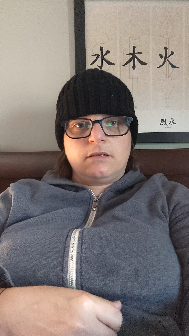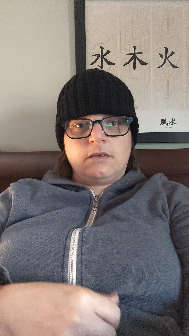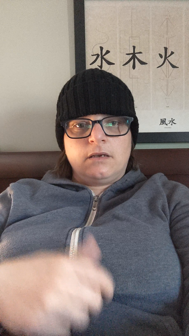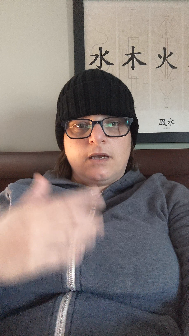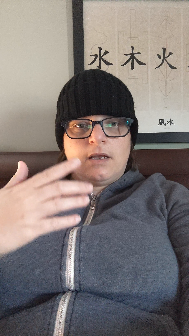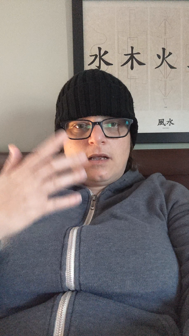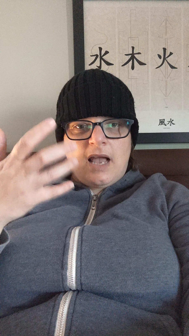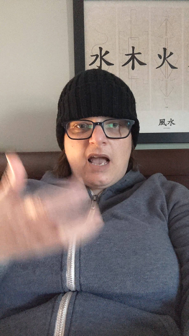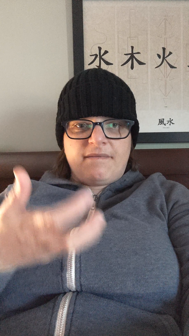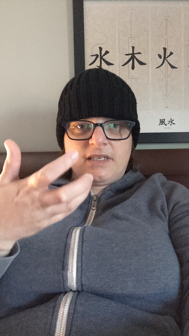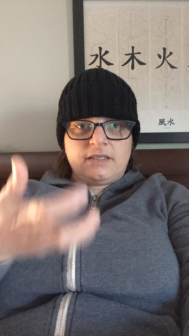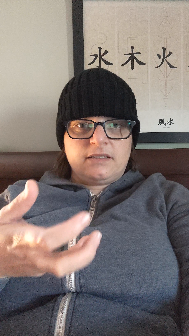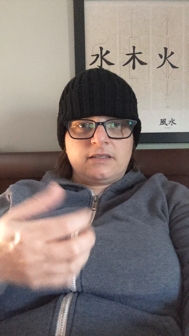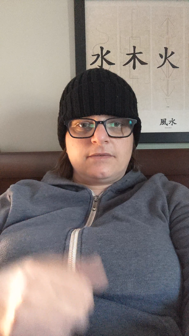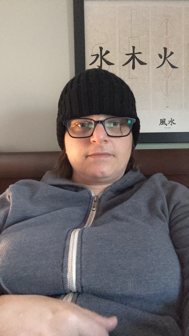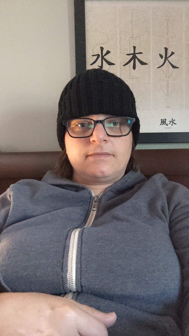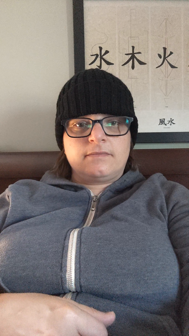heavy